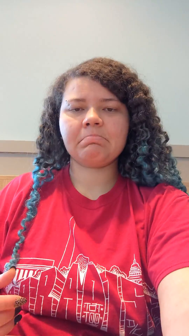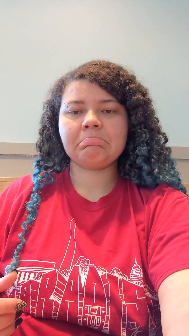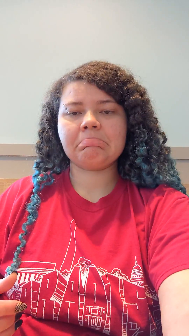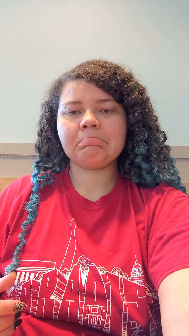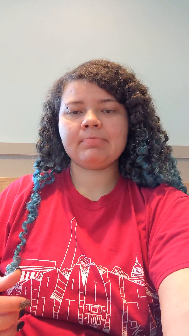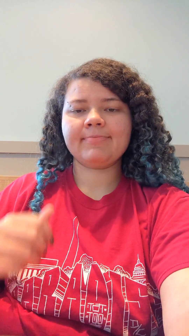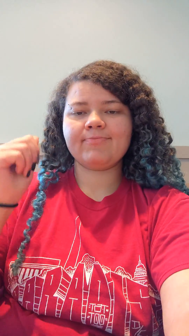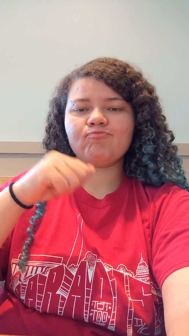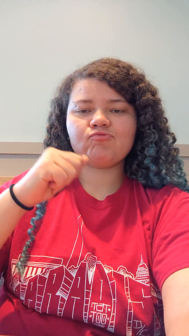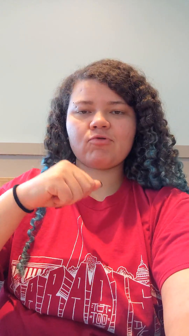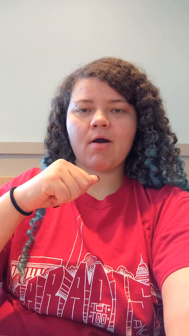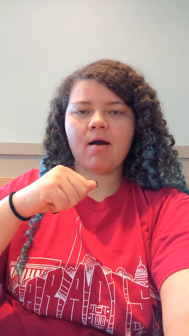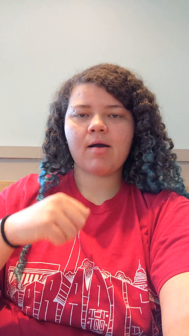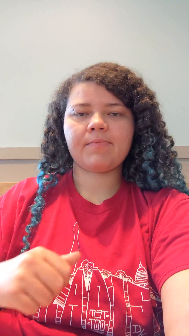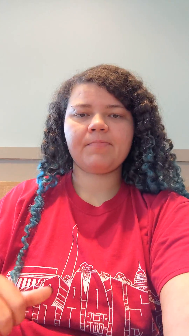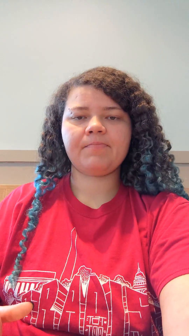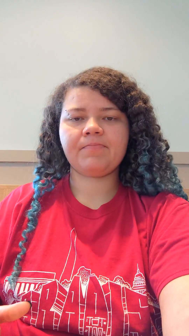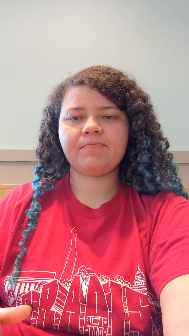rock